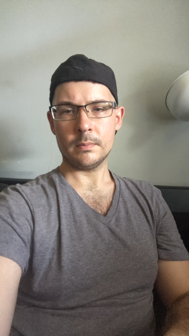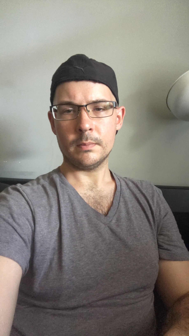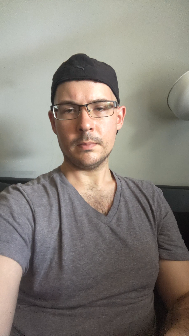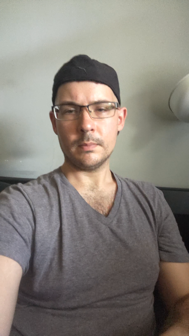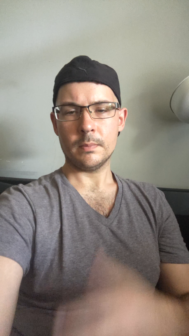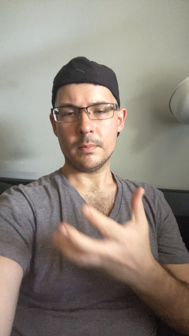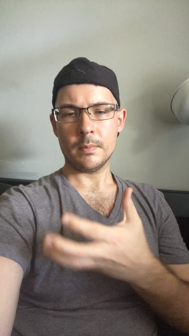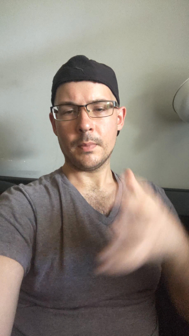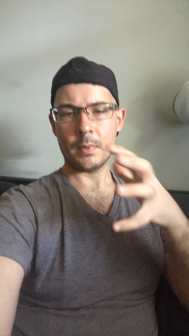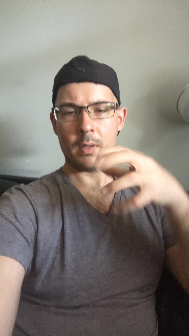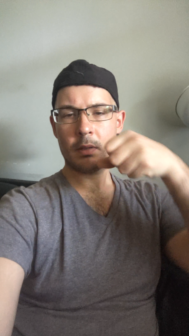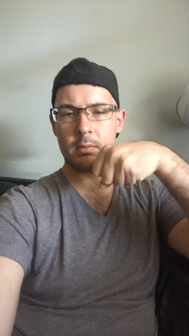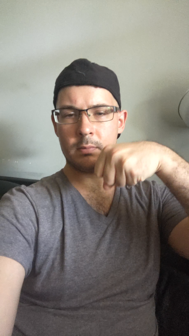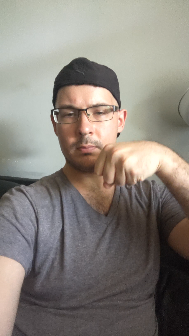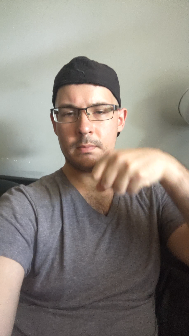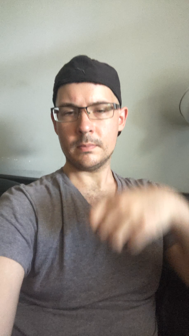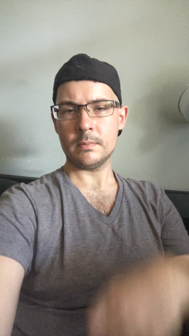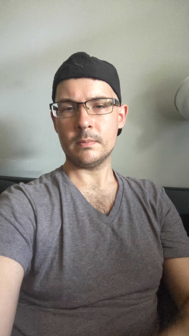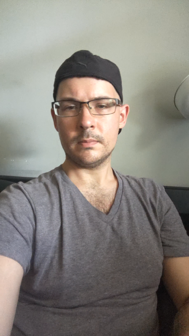bucket